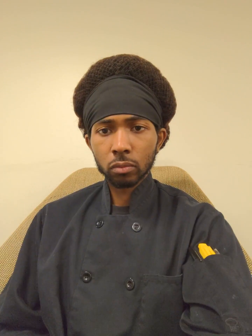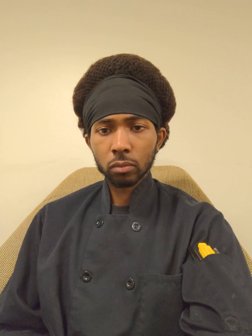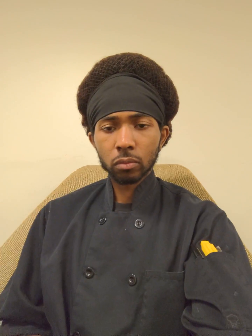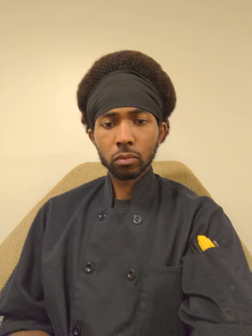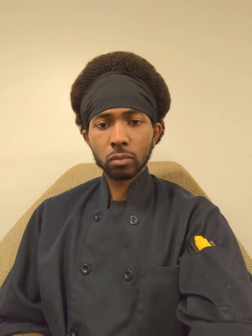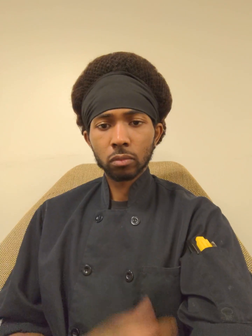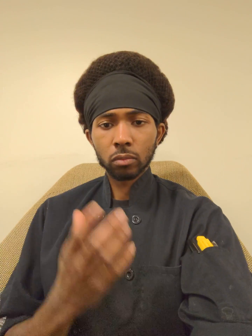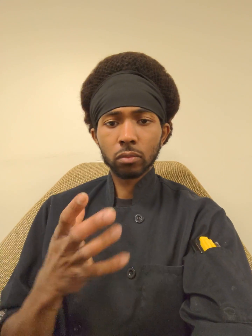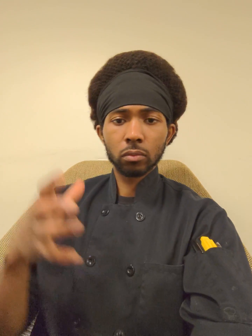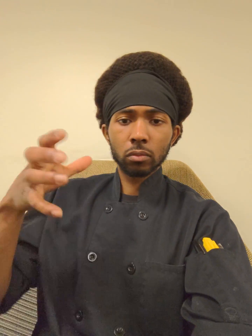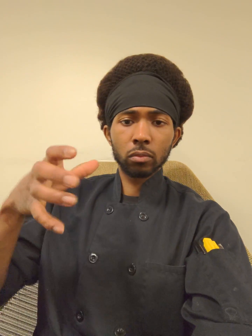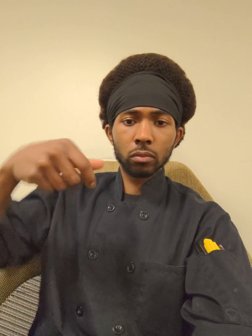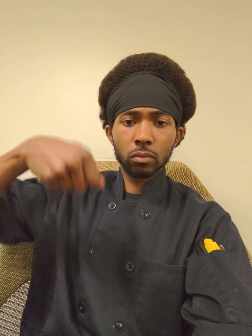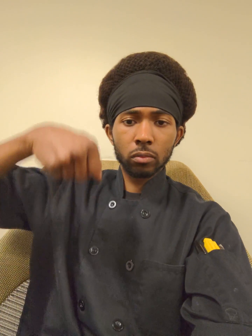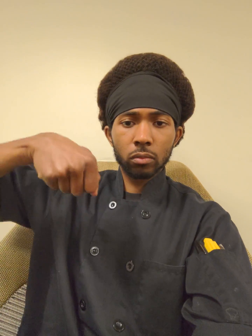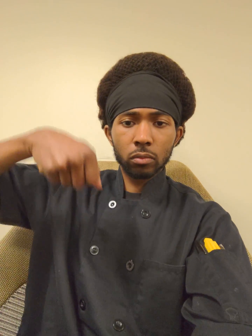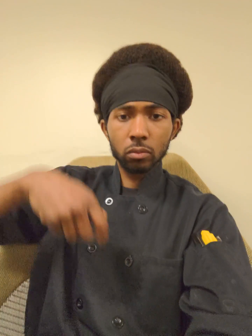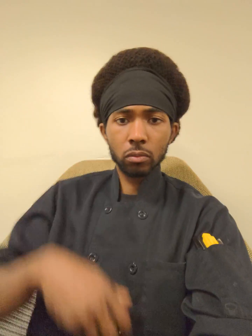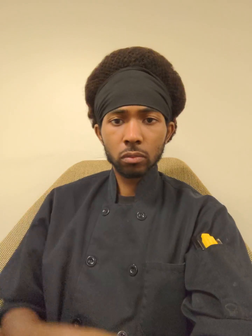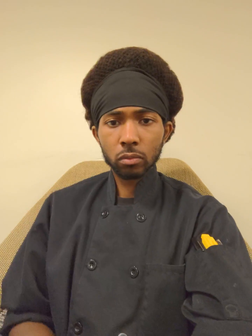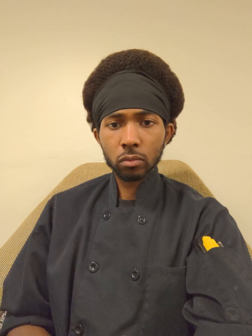bucket